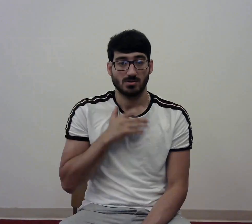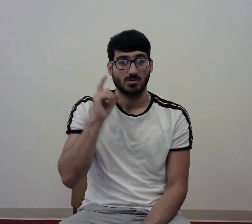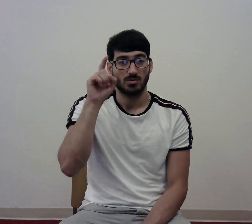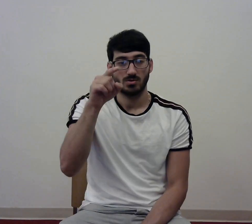ora